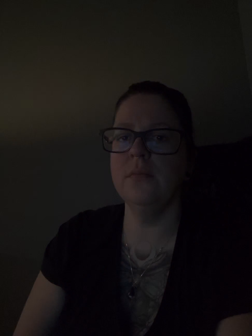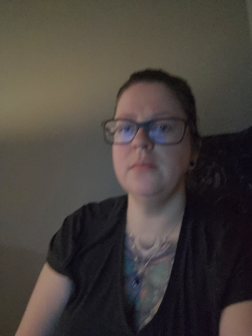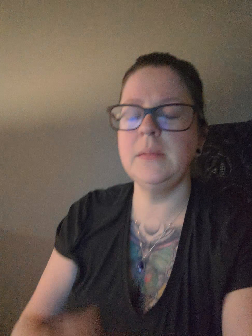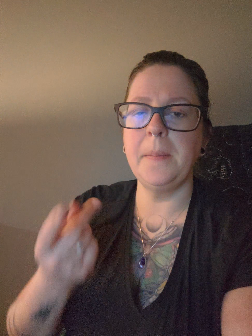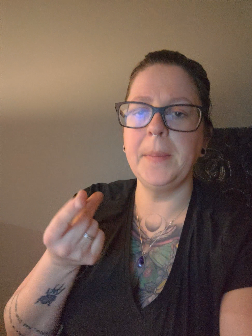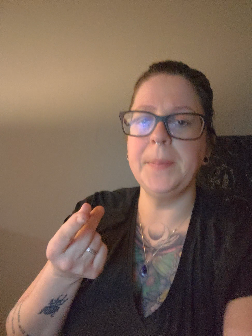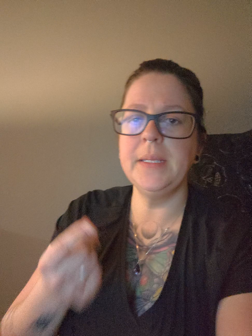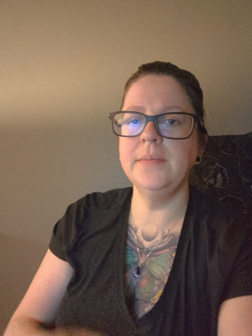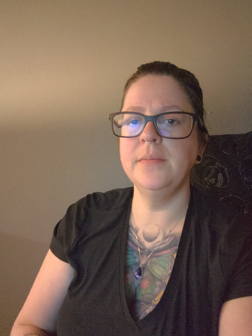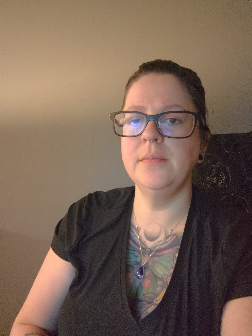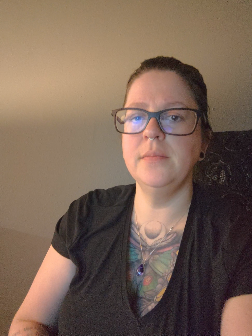puppy